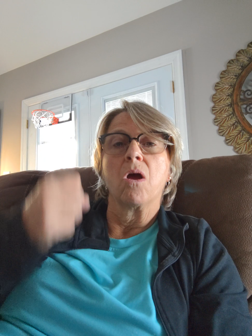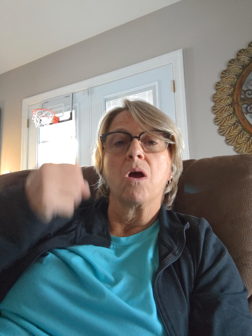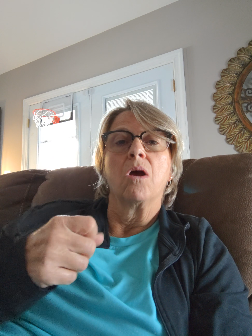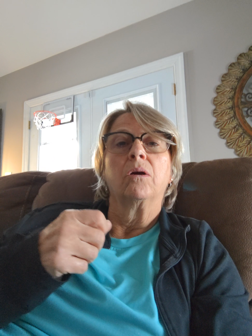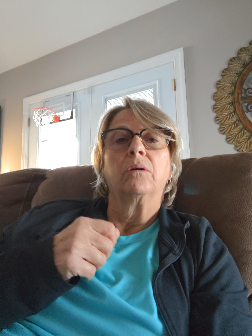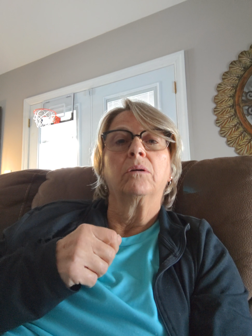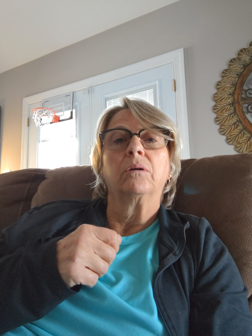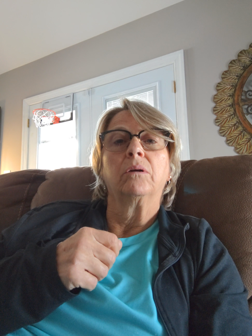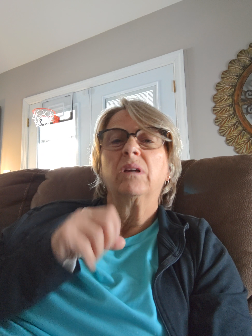car